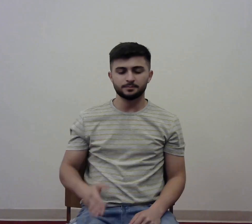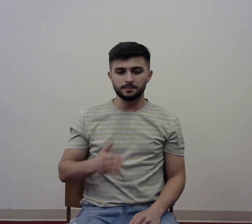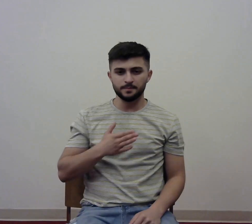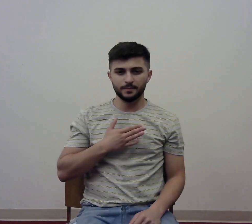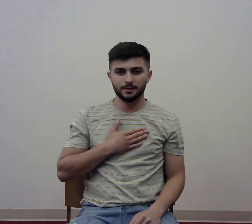mən